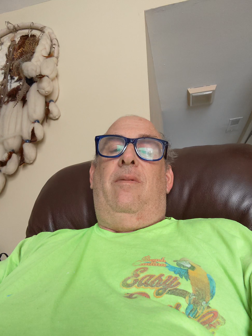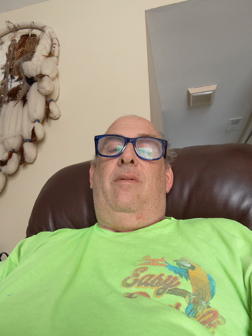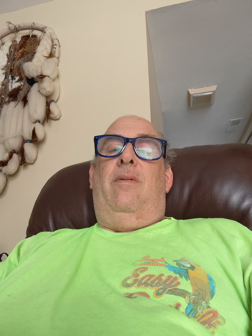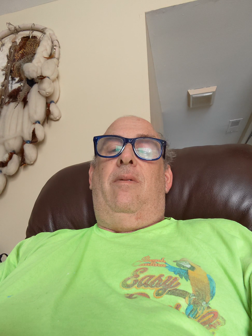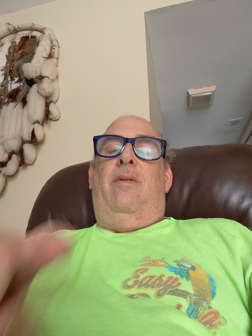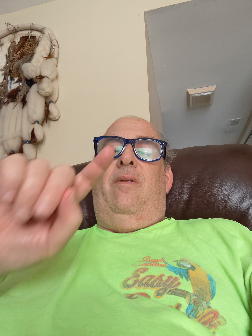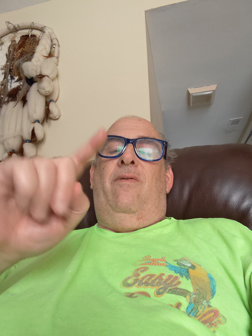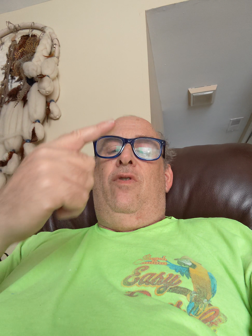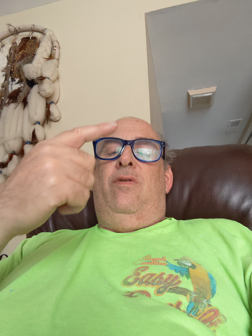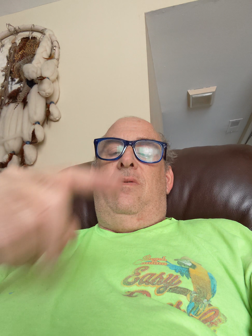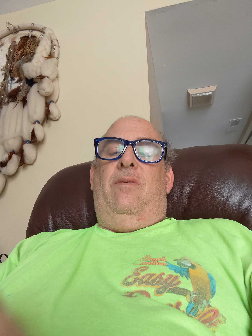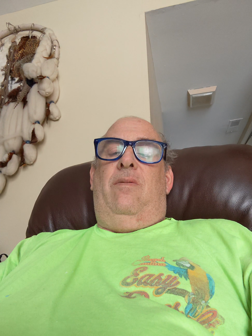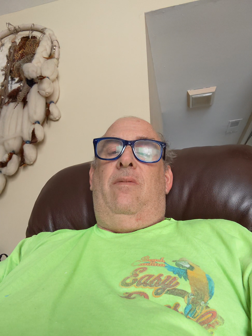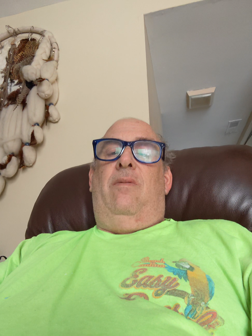first